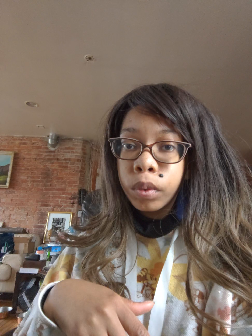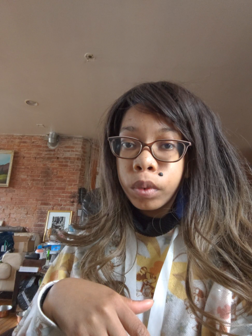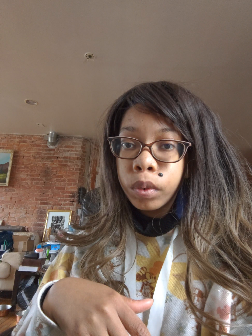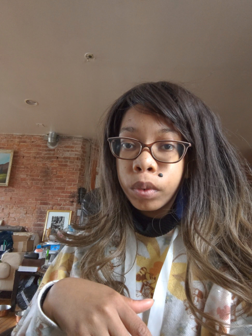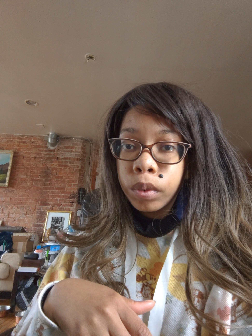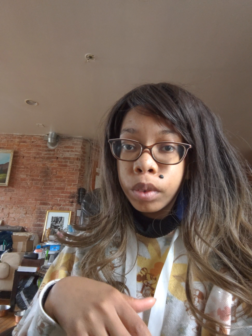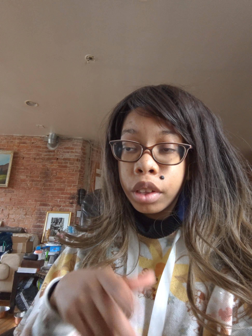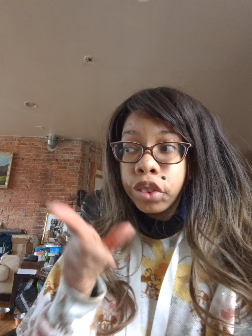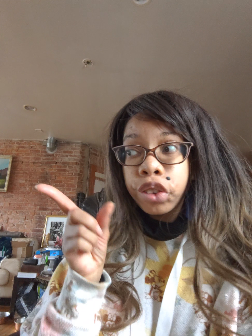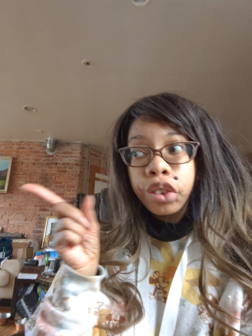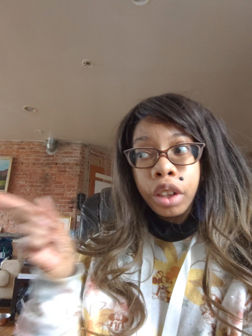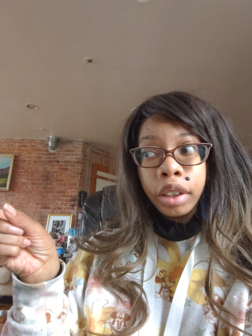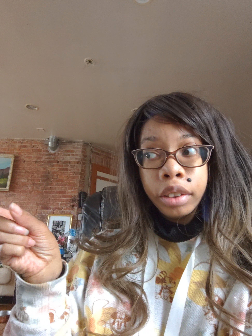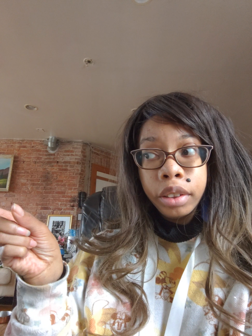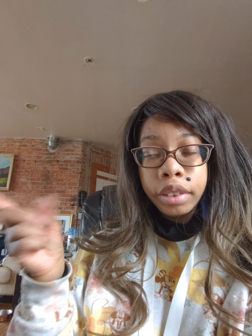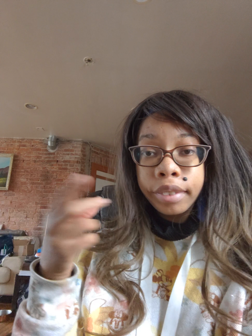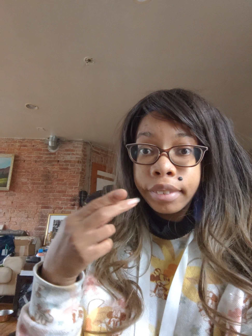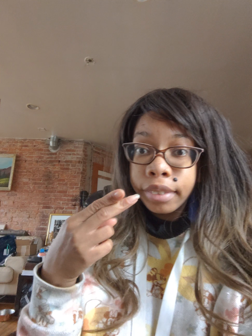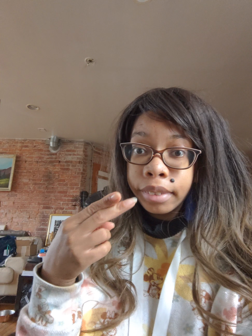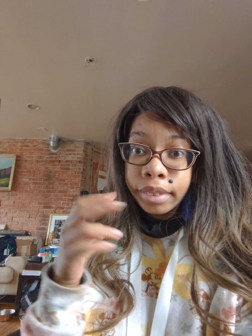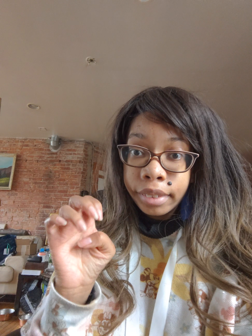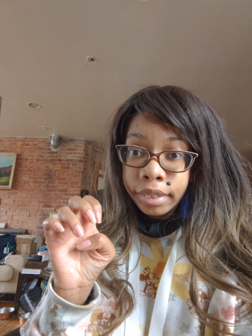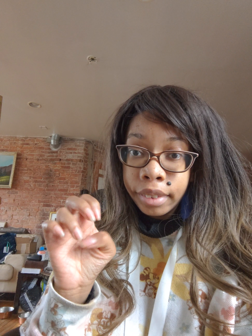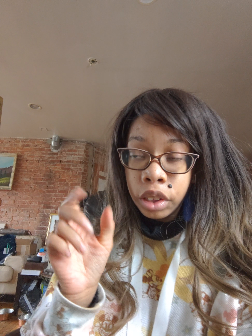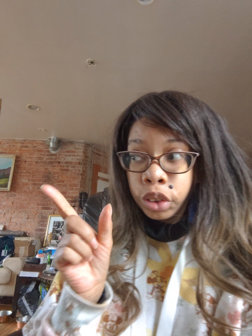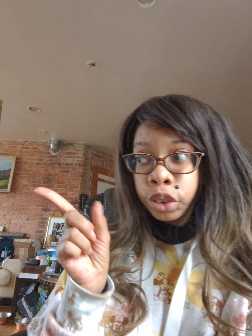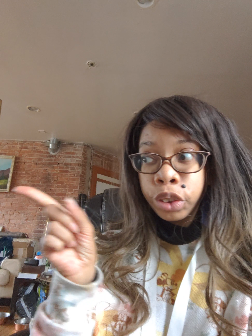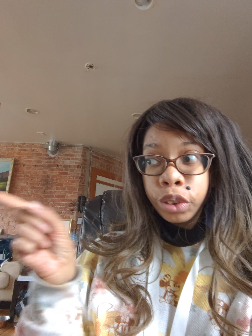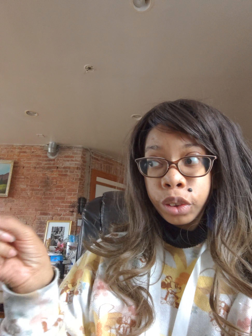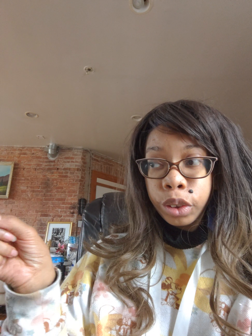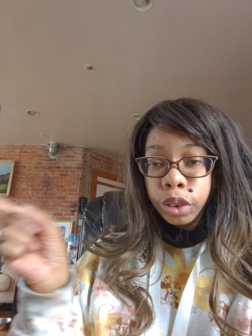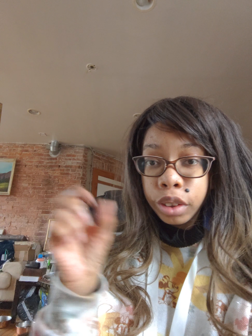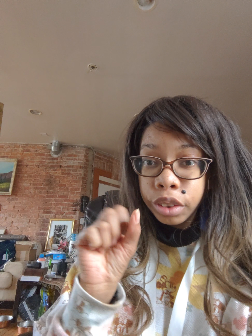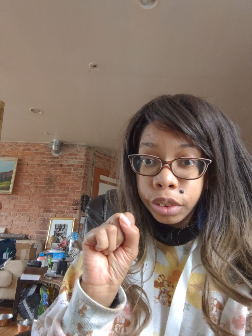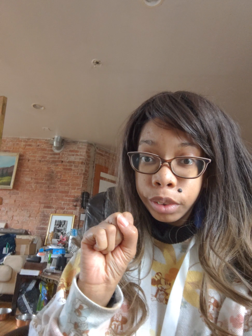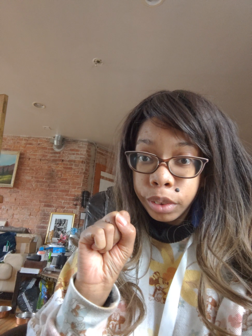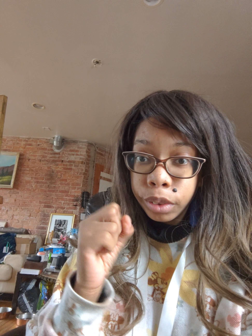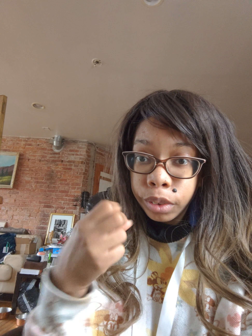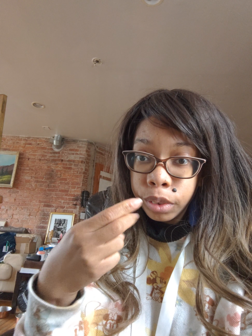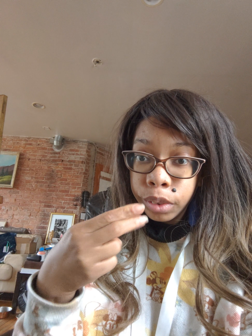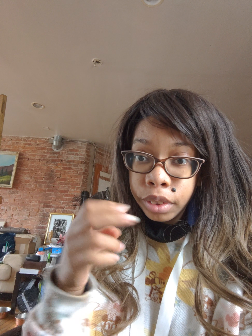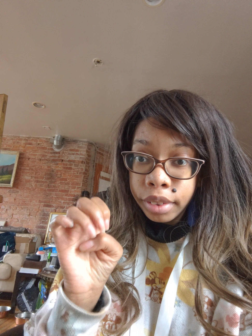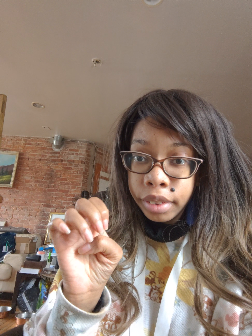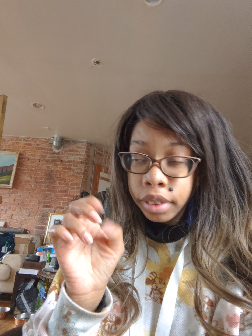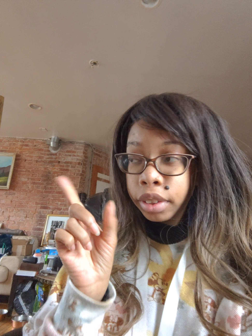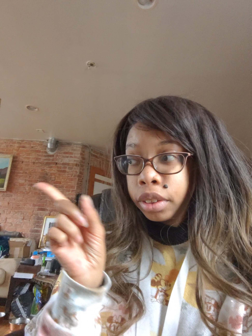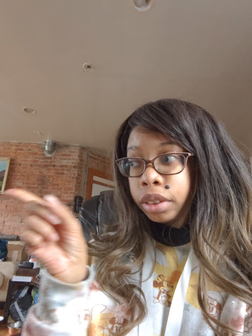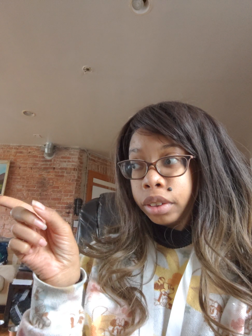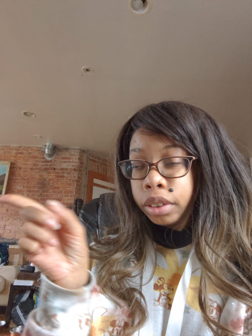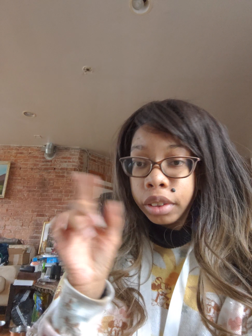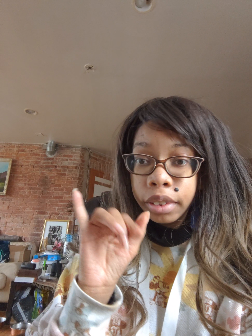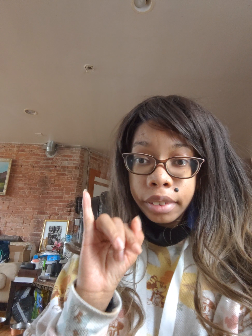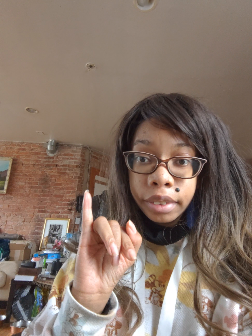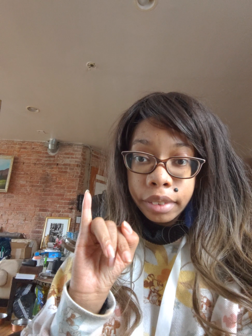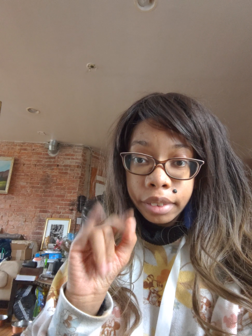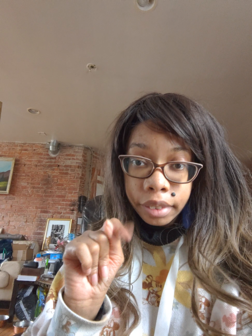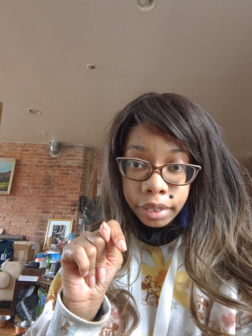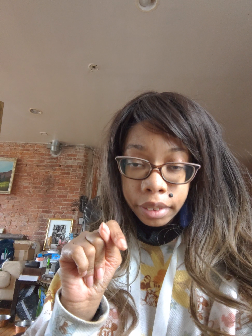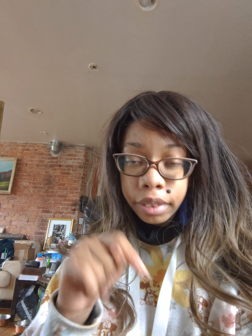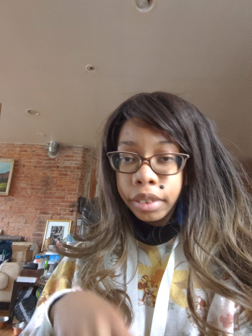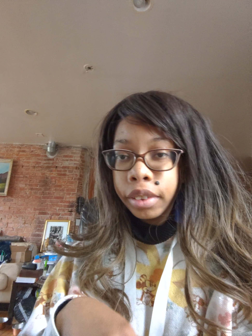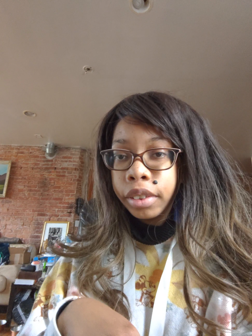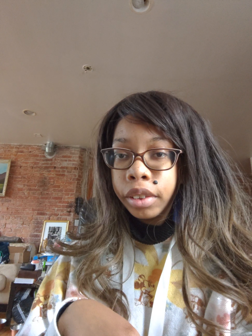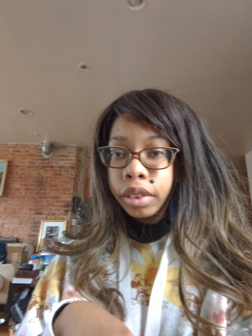he/she/it